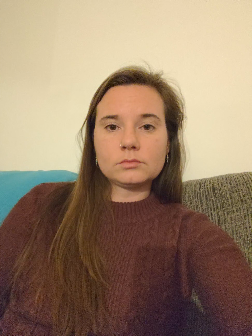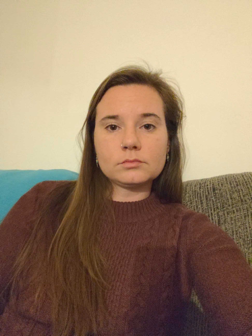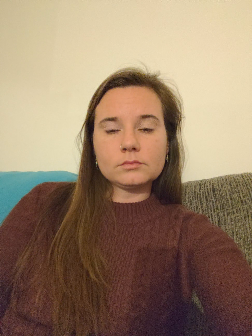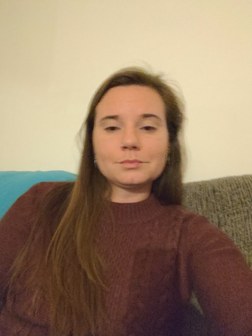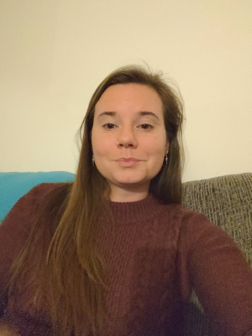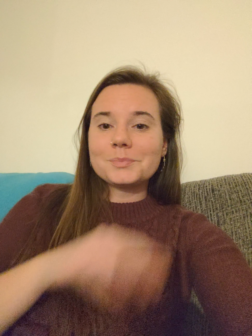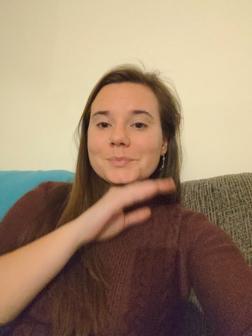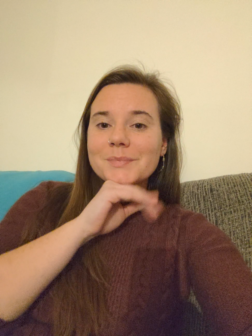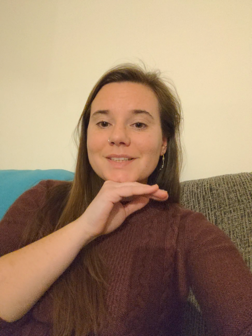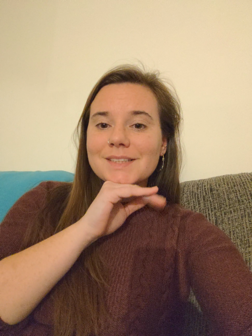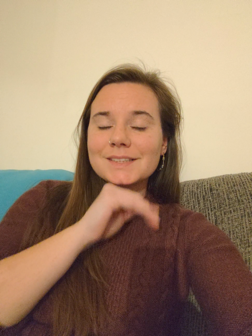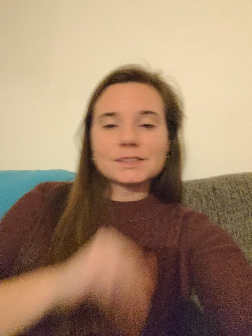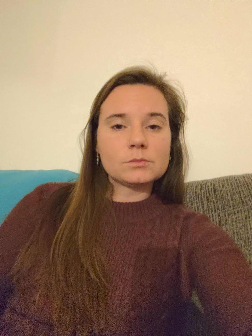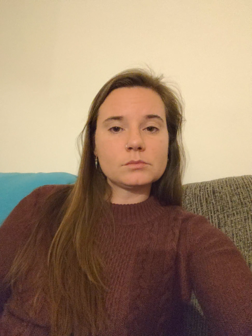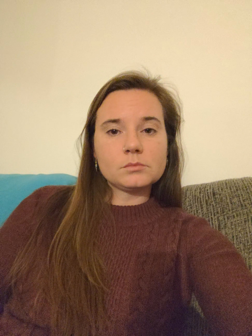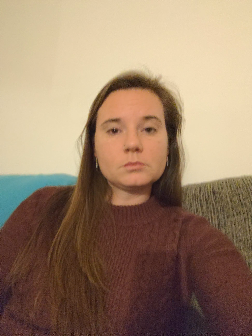pig